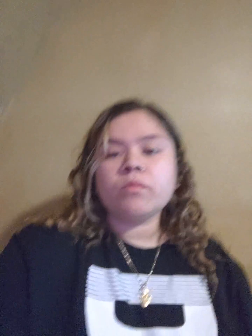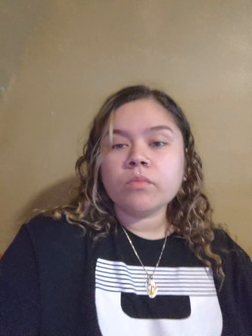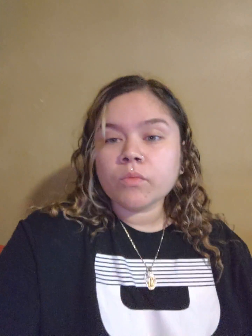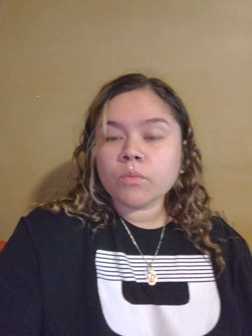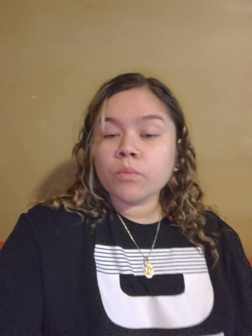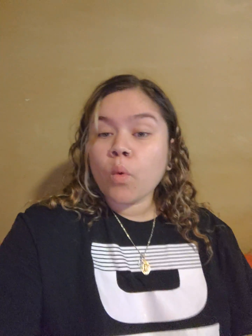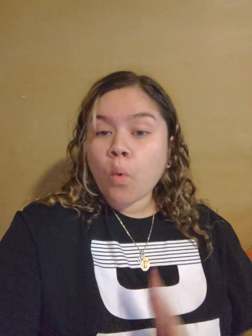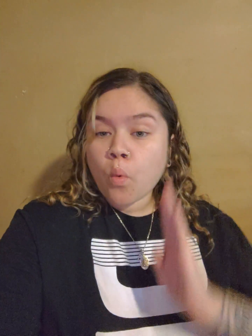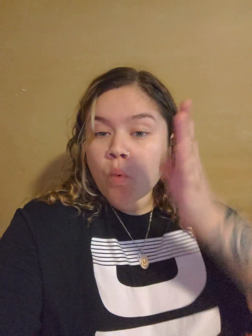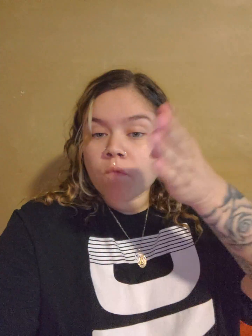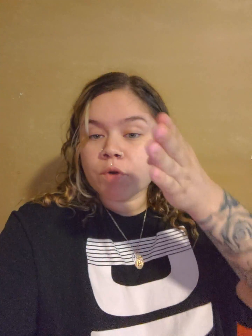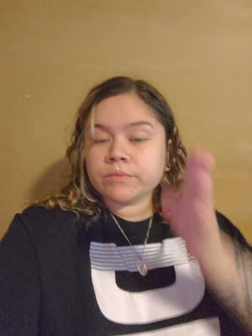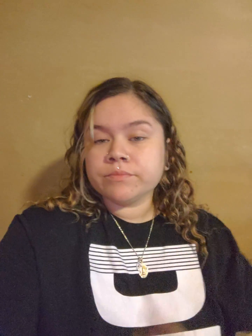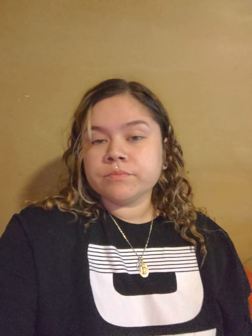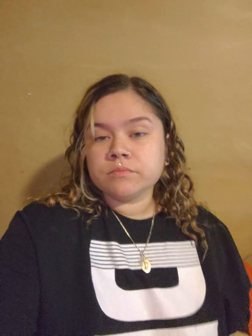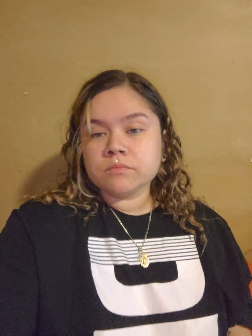over